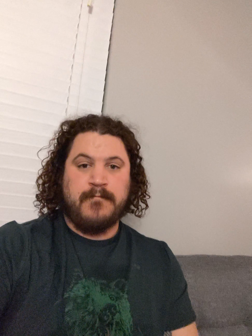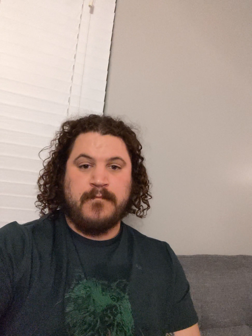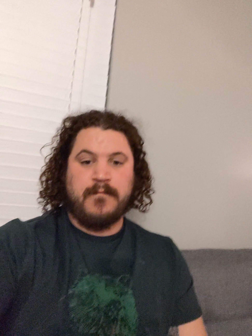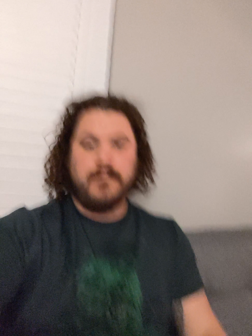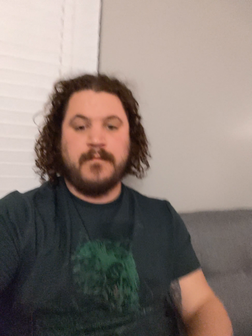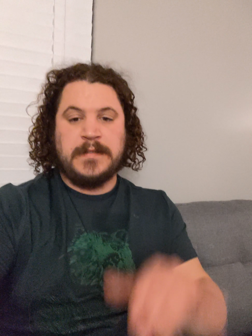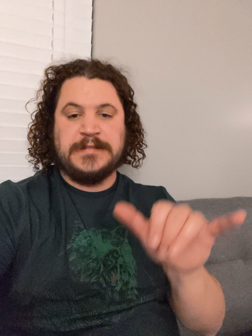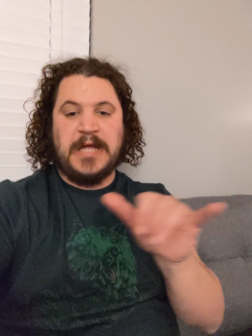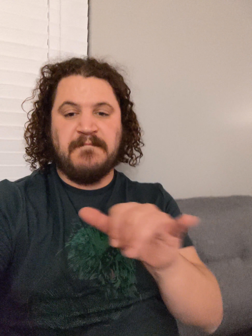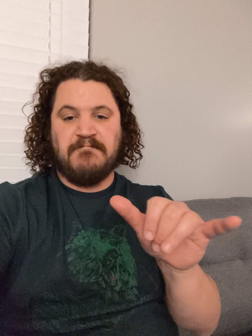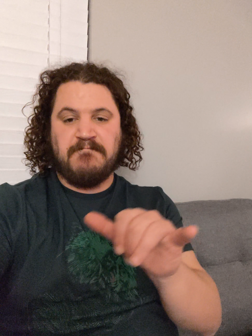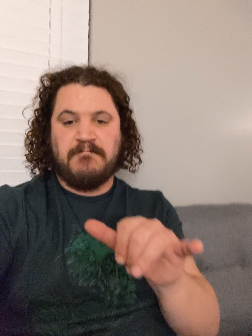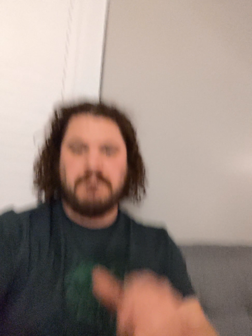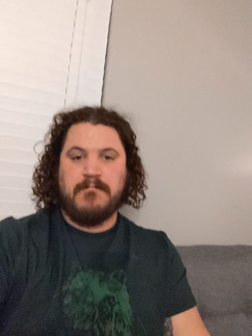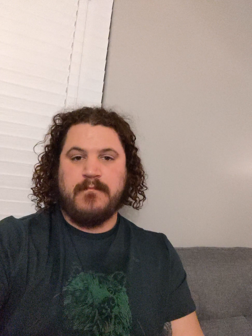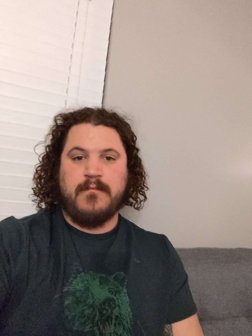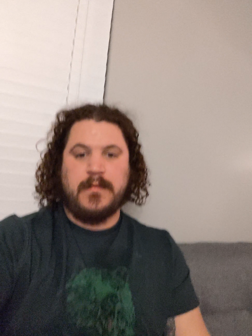same